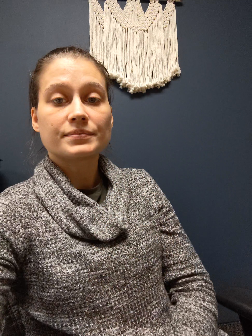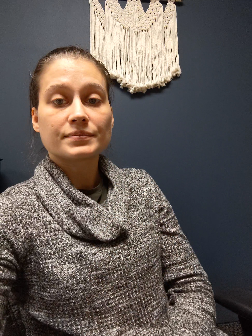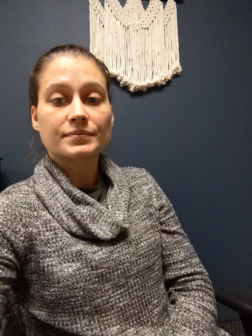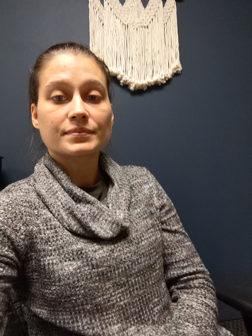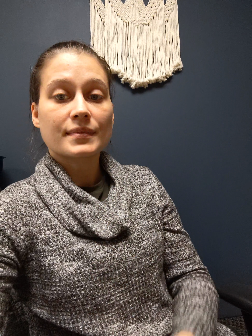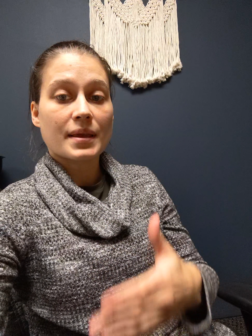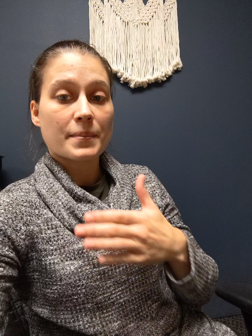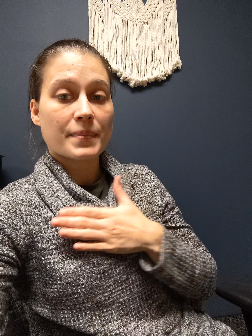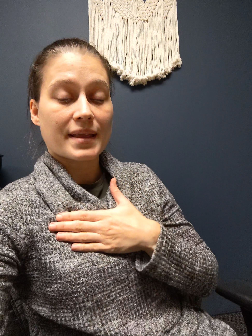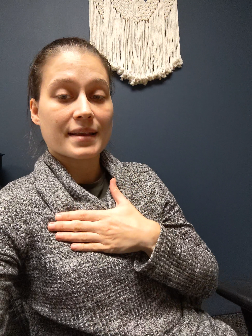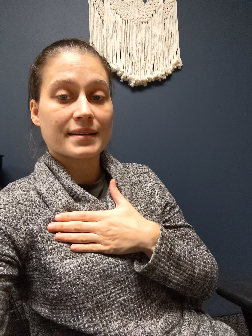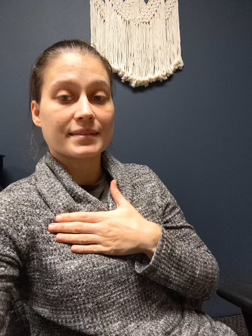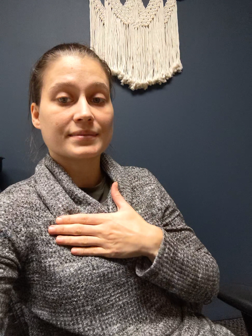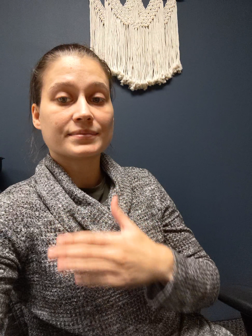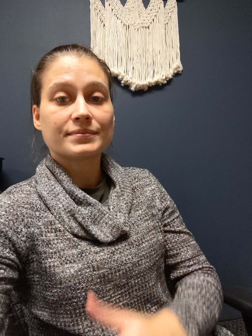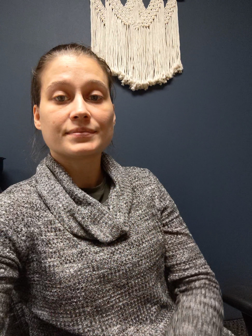my